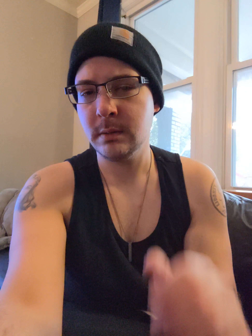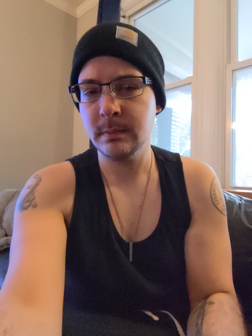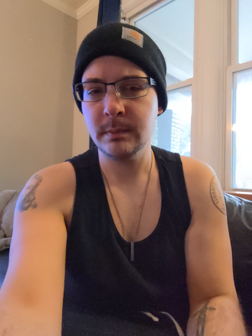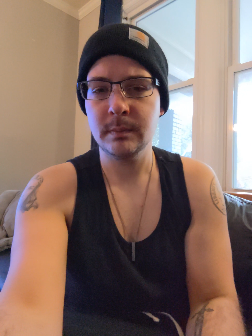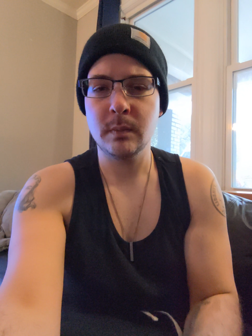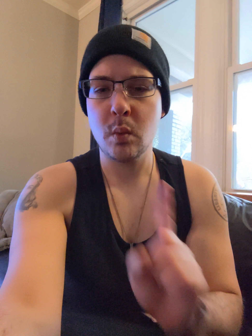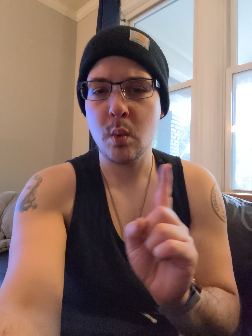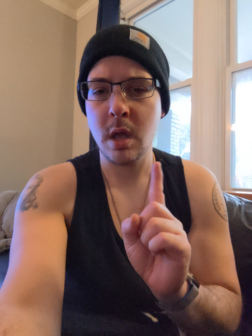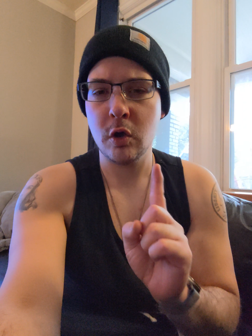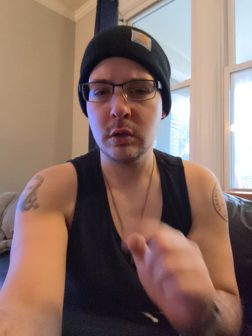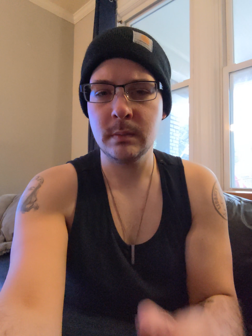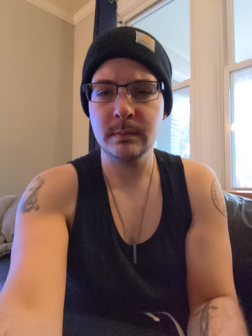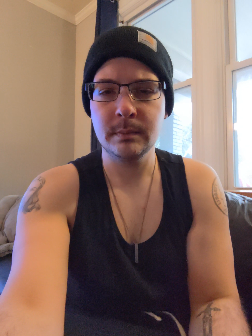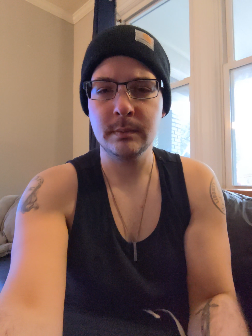where